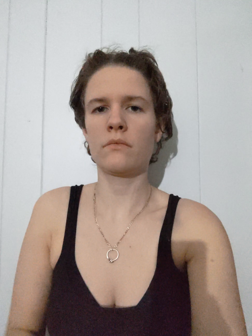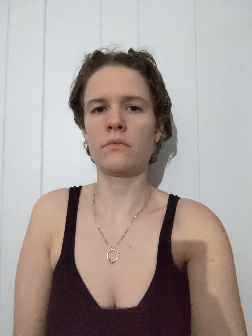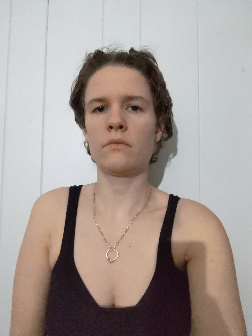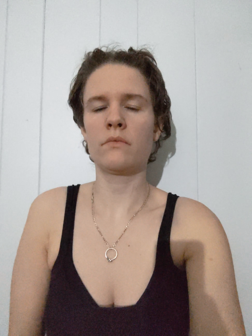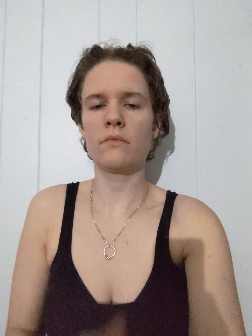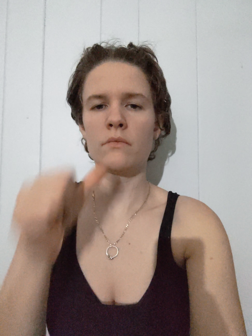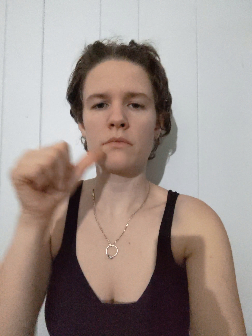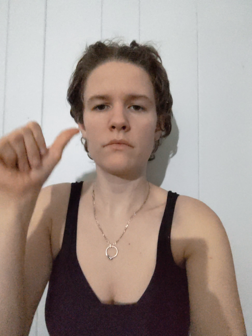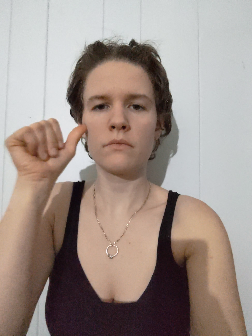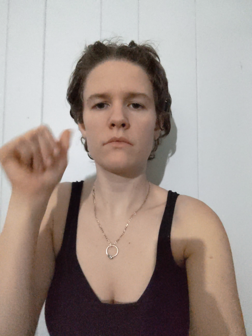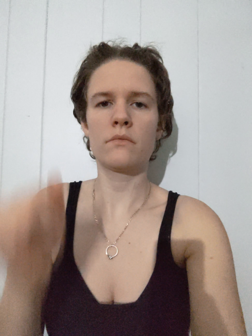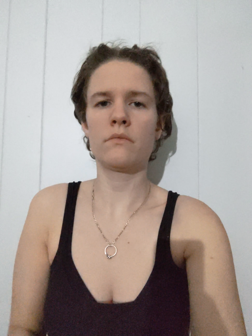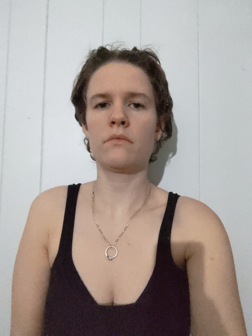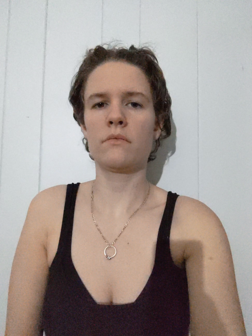yesterday